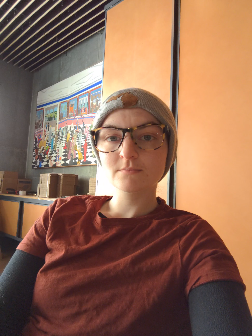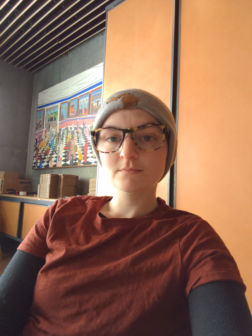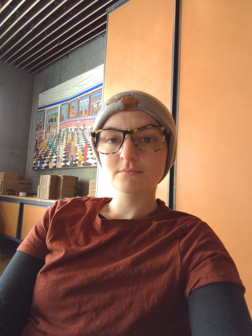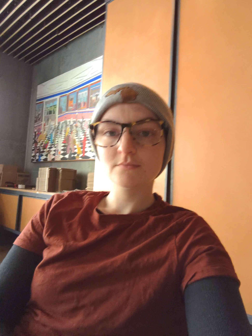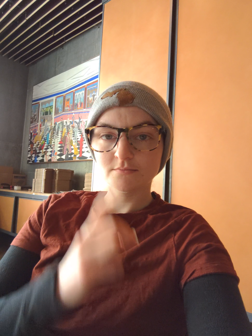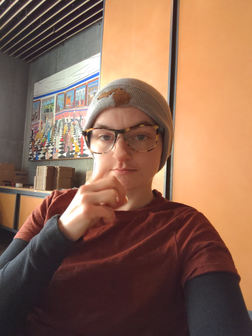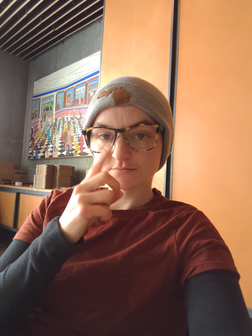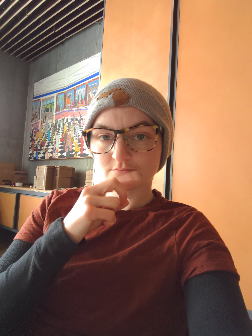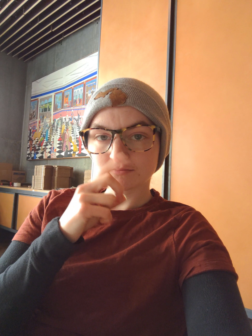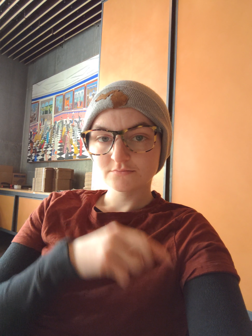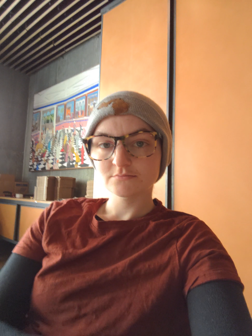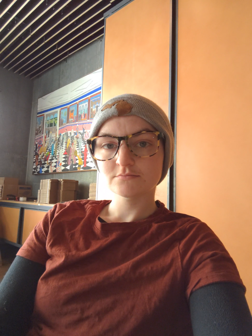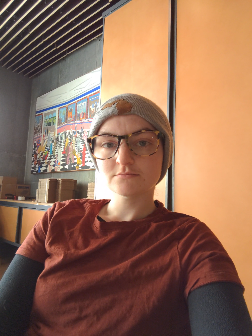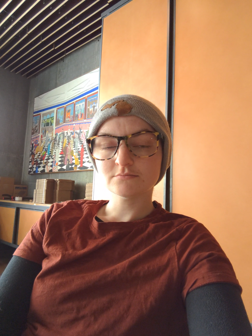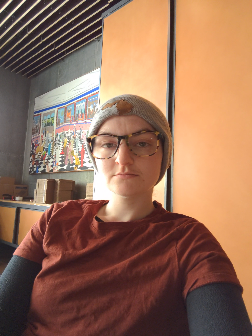mouse